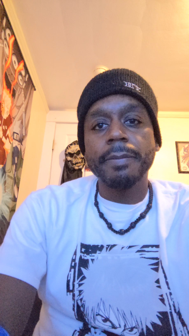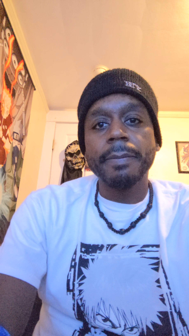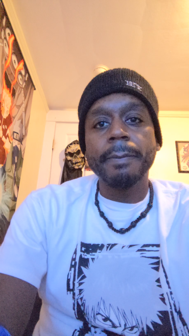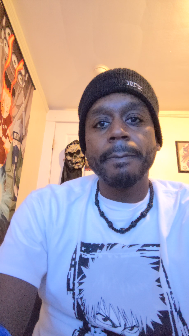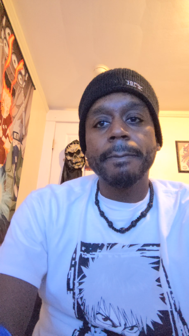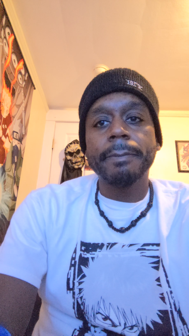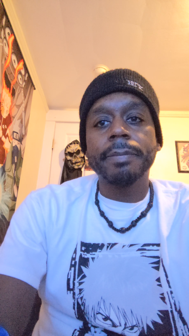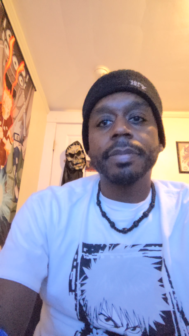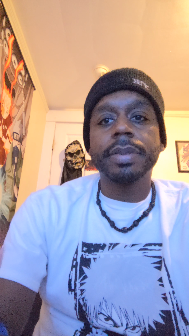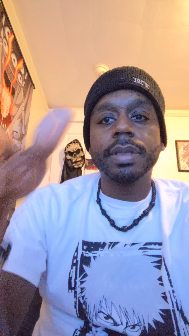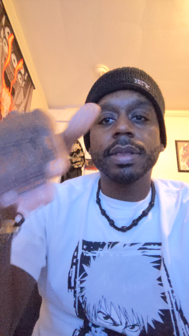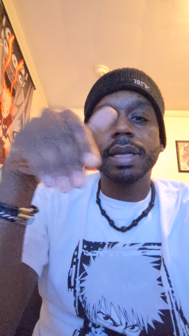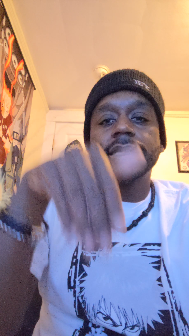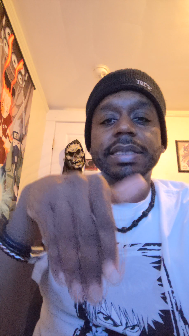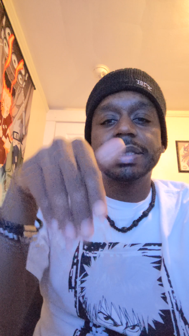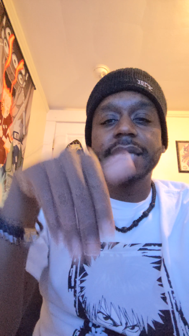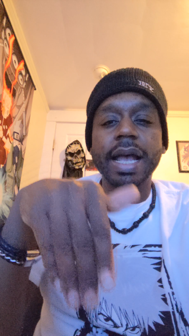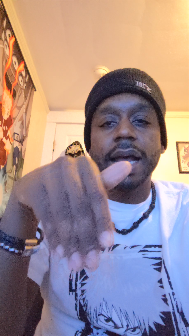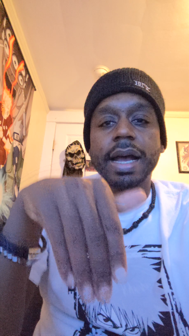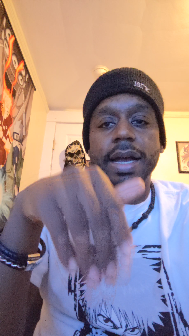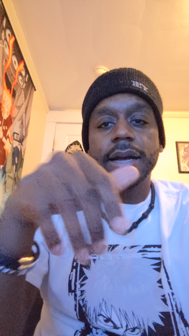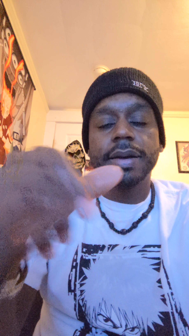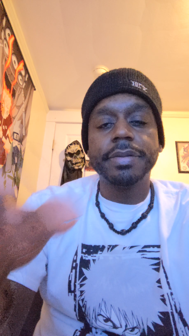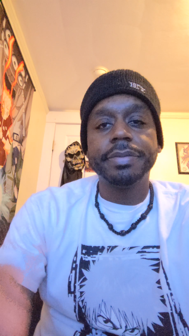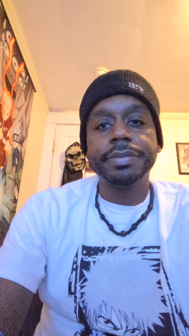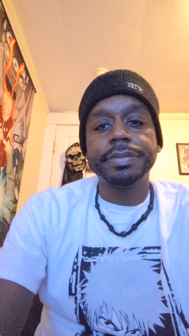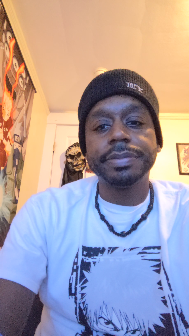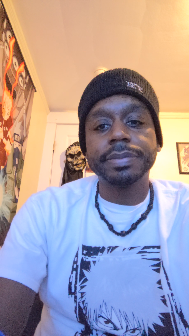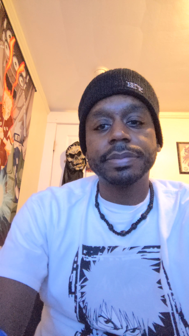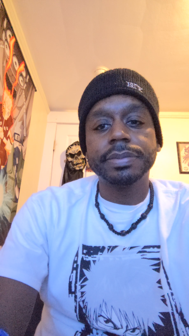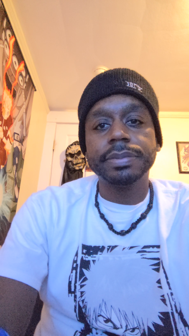inside